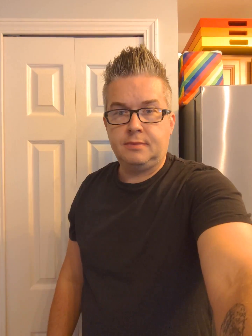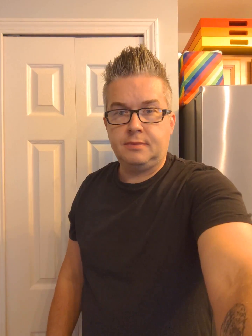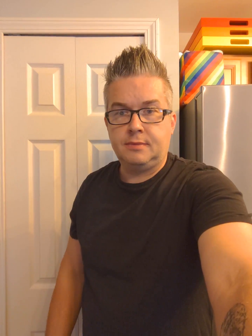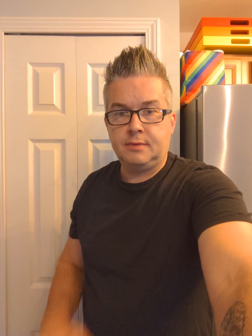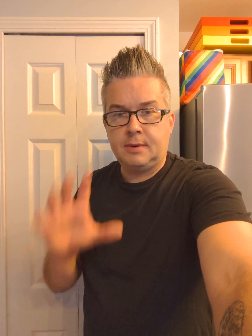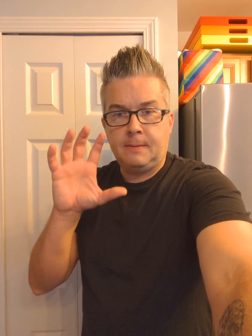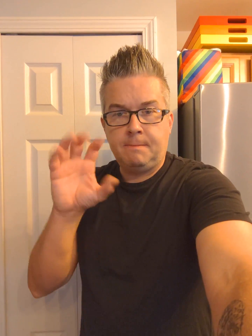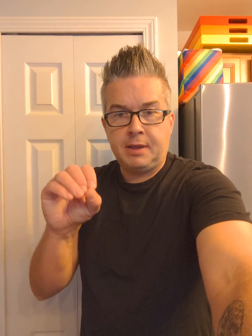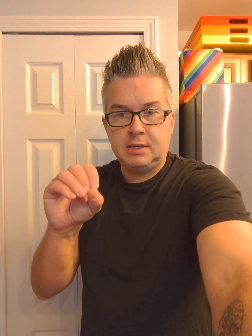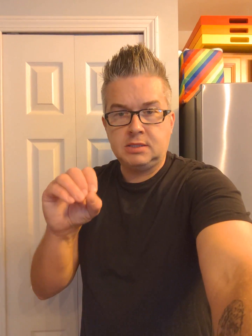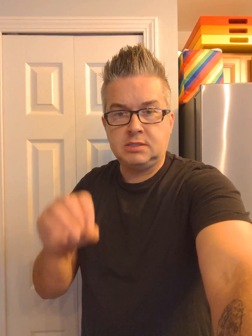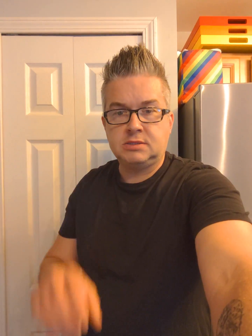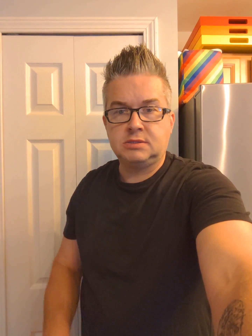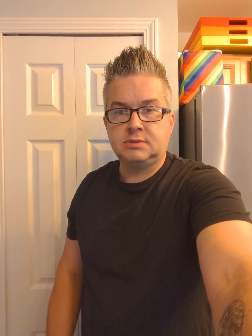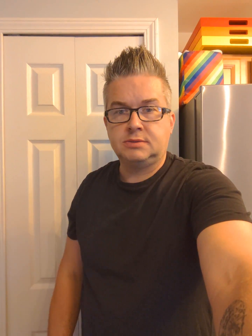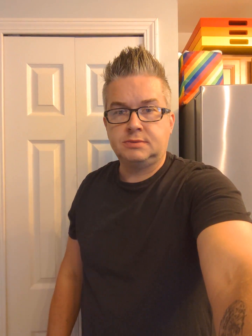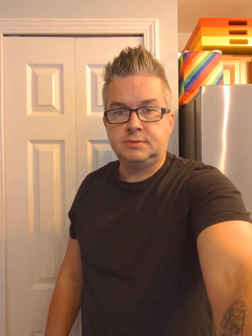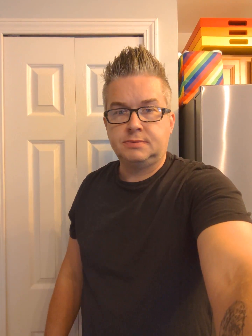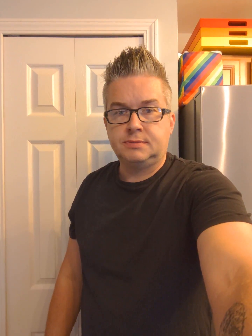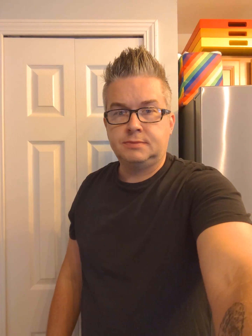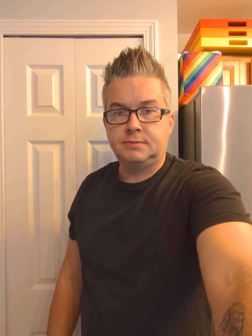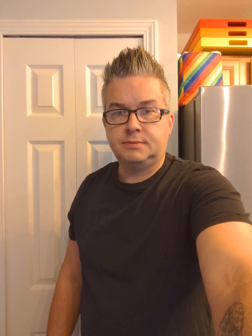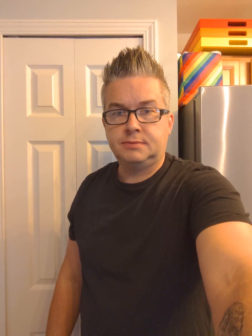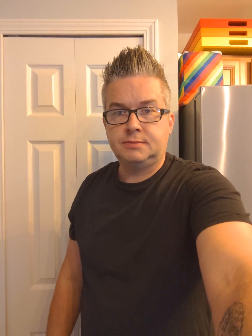bite